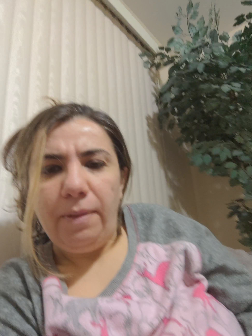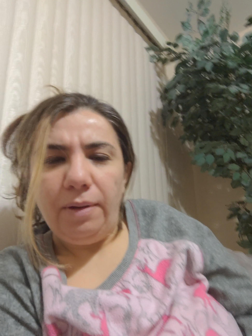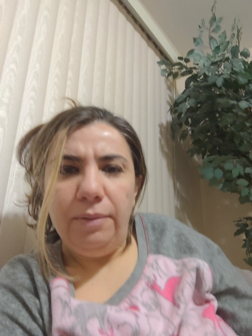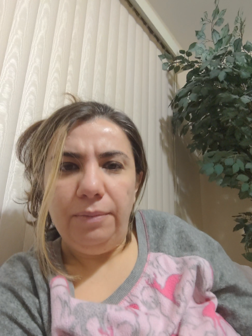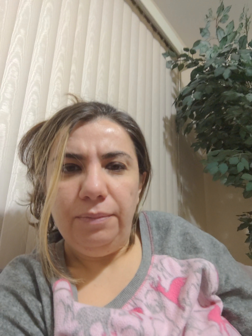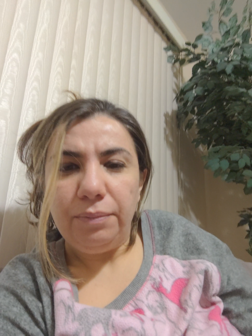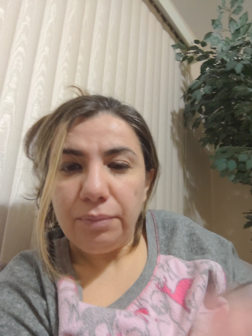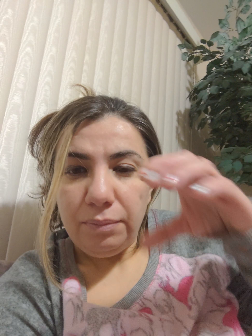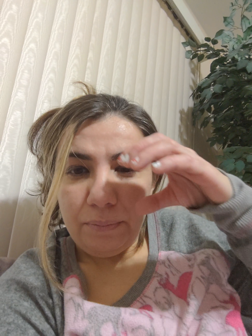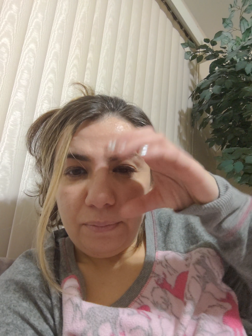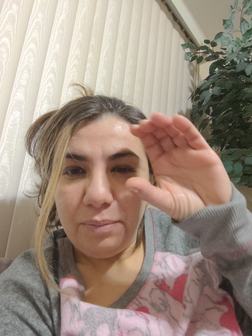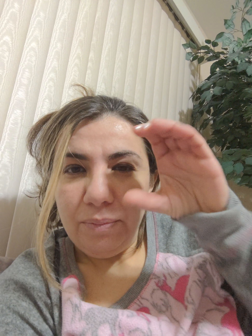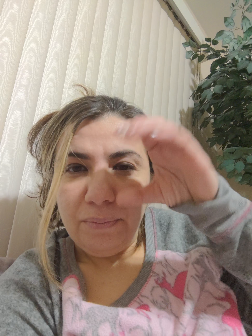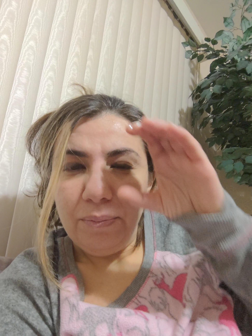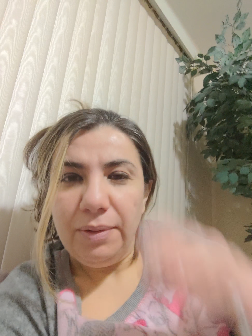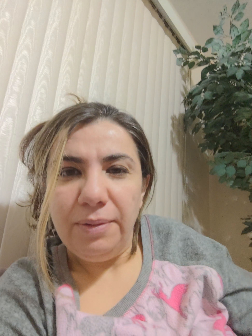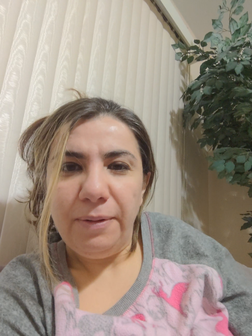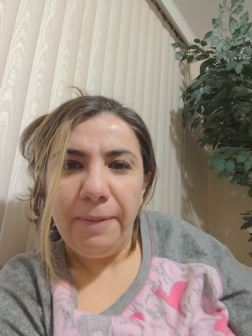owl